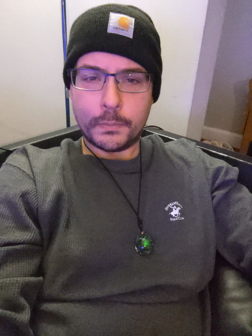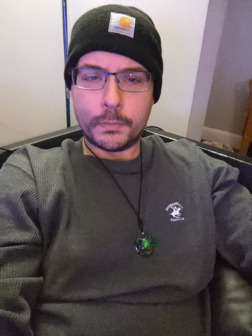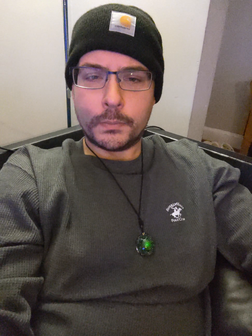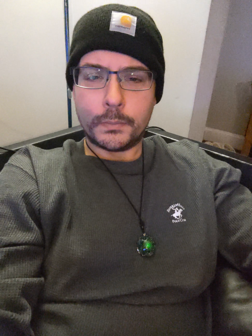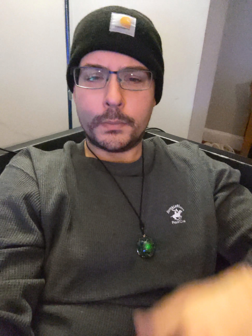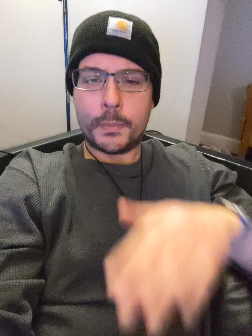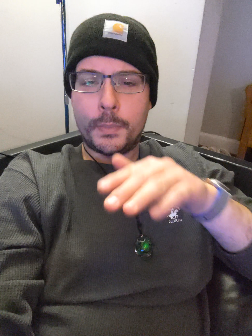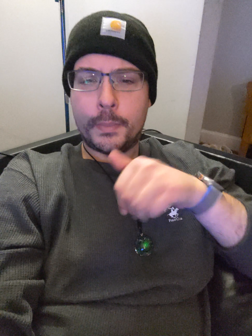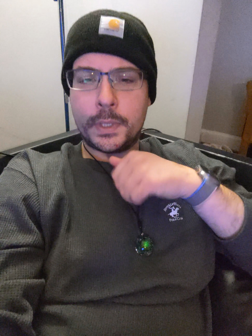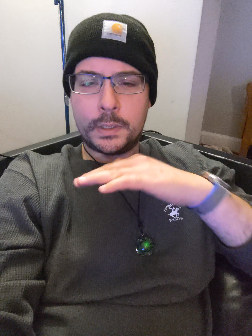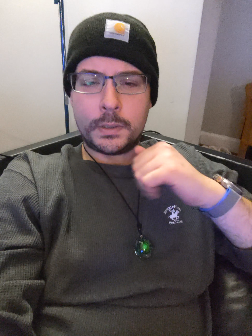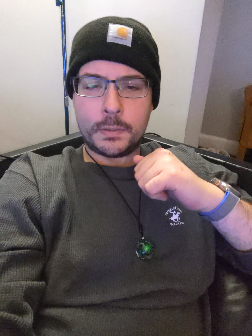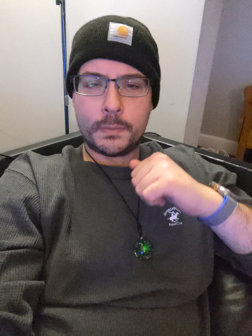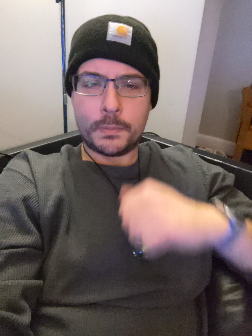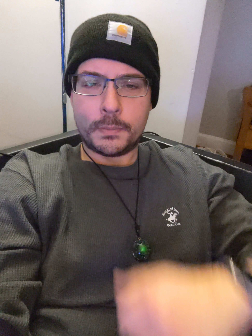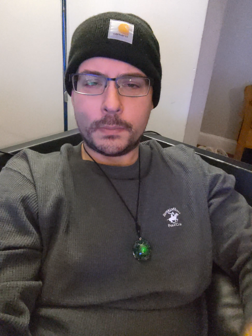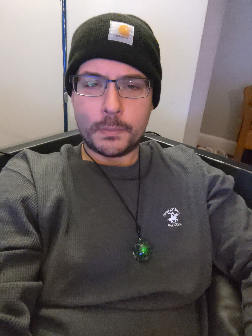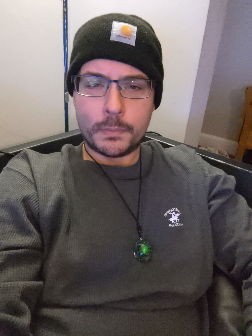mitten